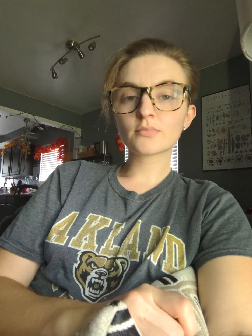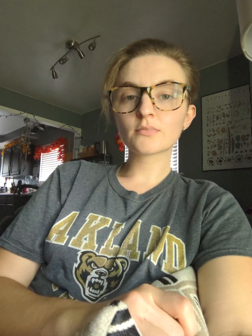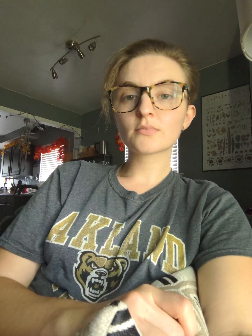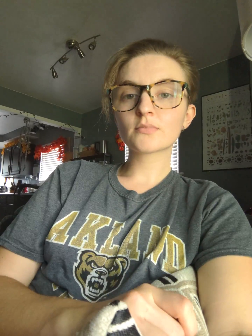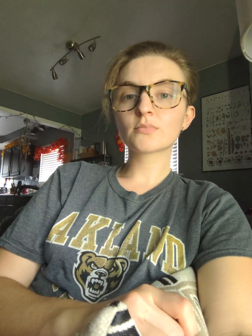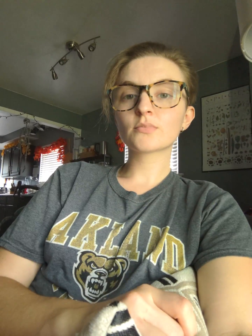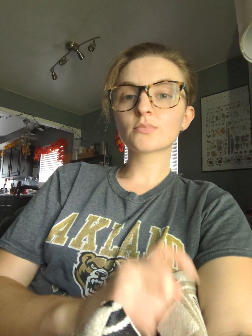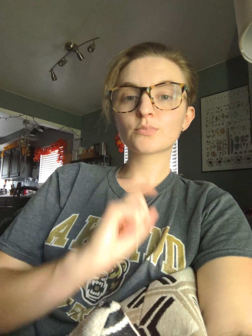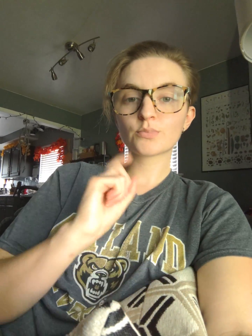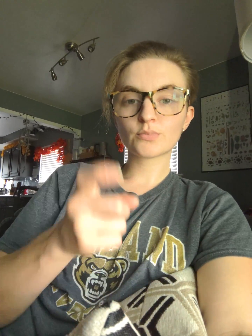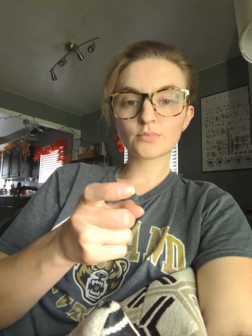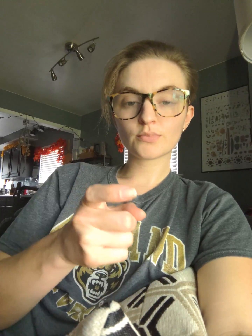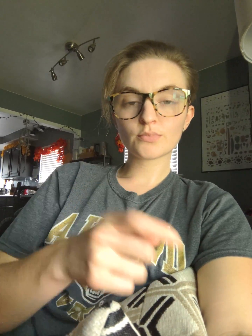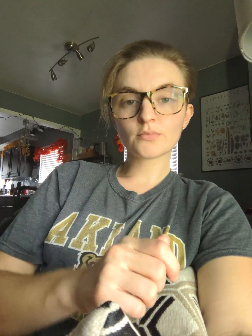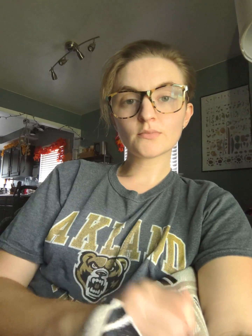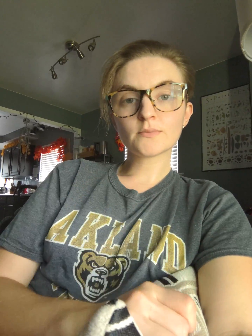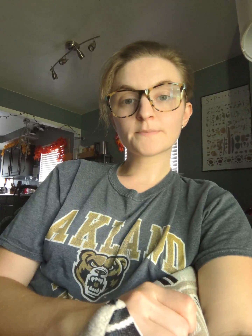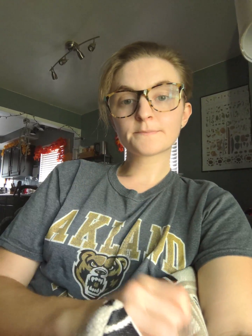present